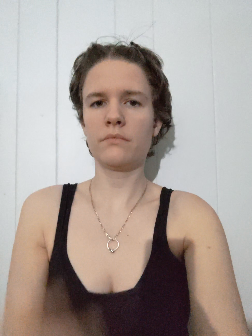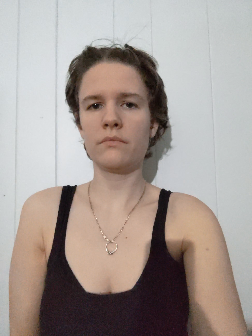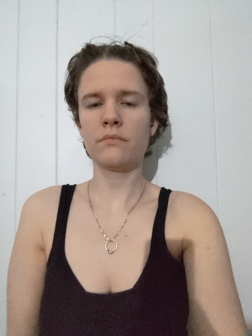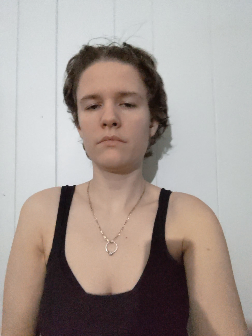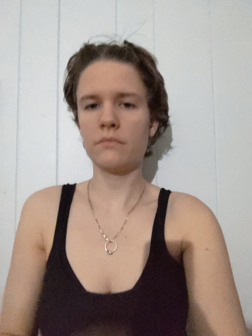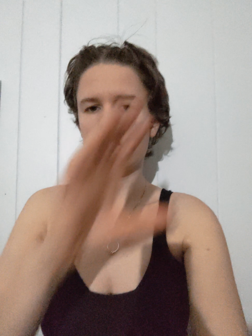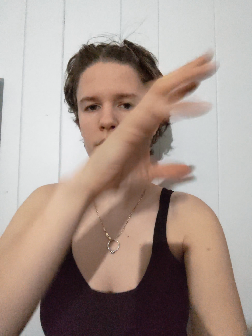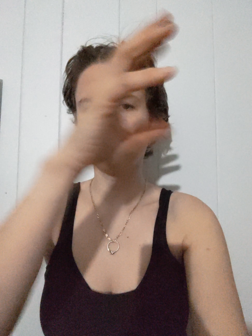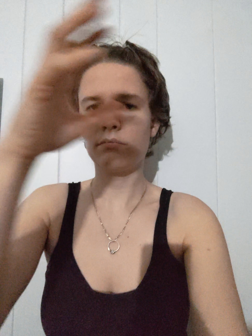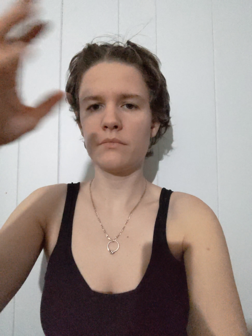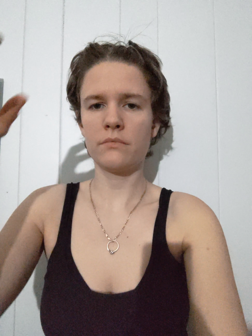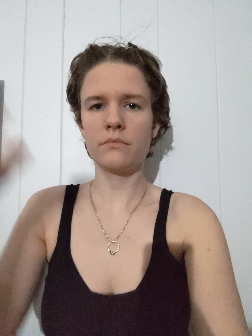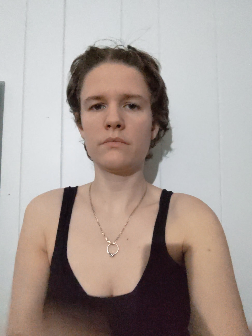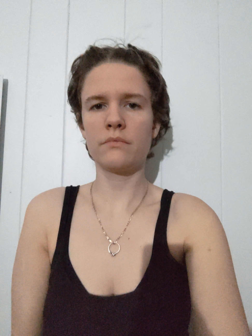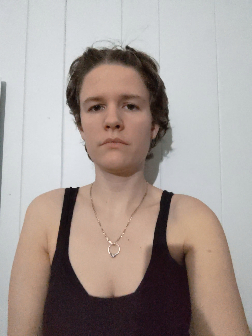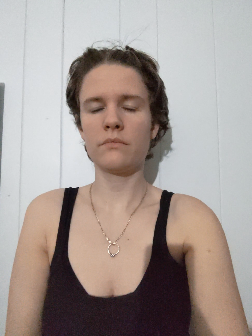cloud